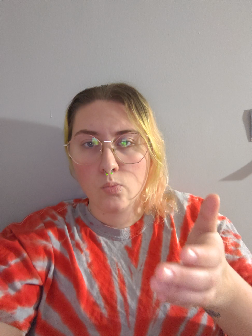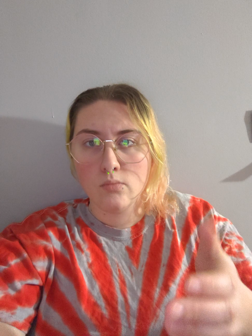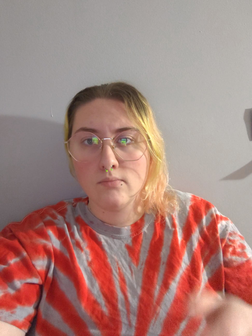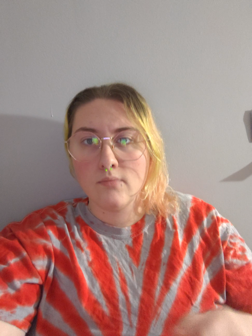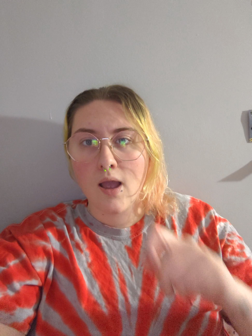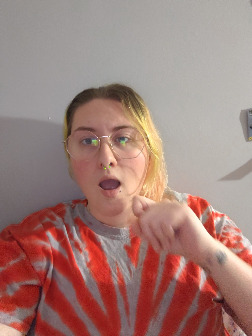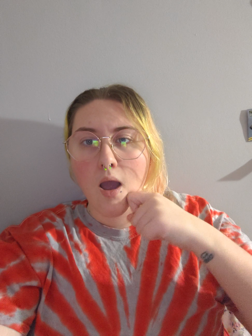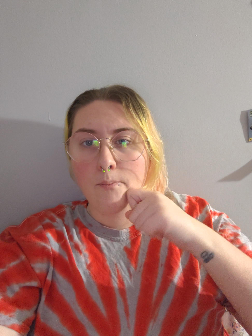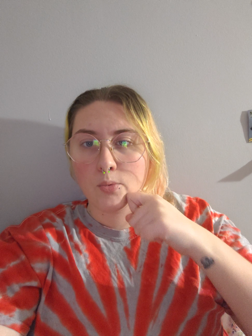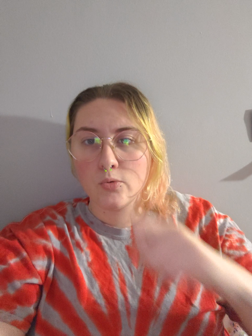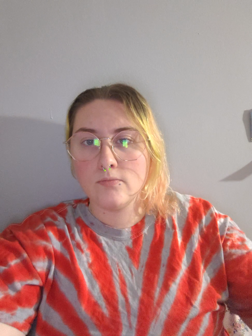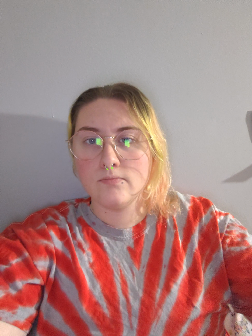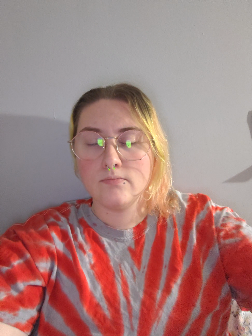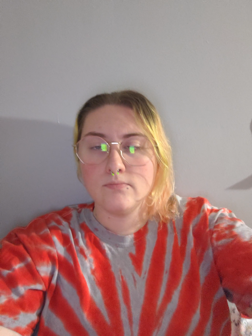apple